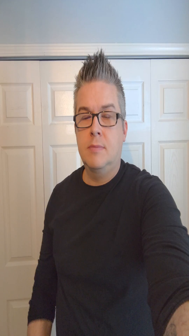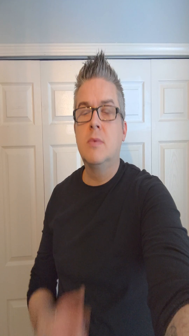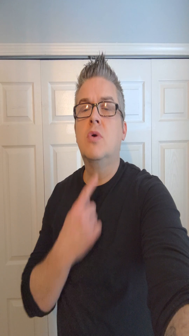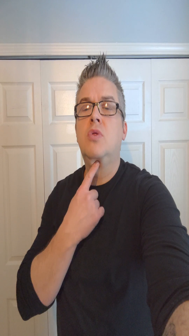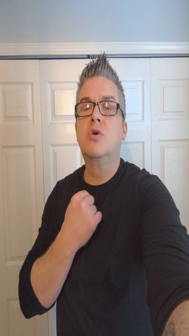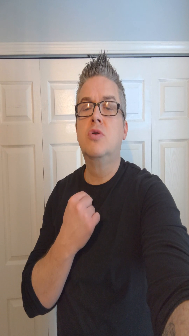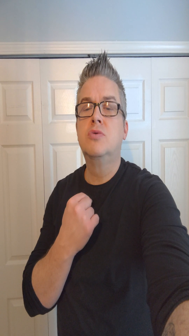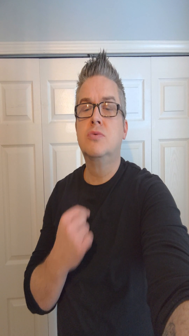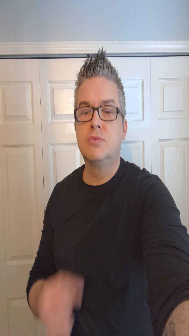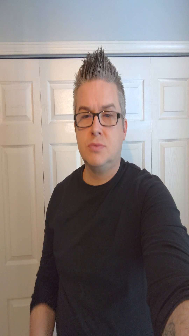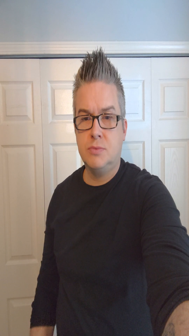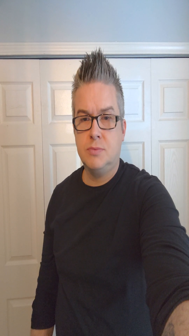thirsty